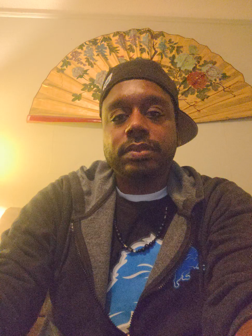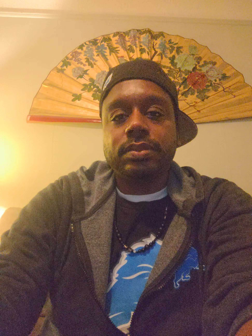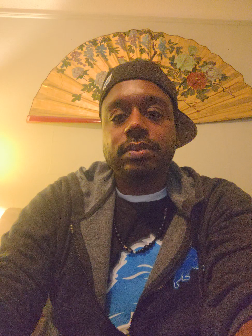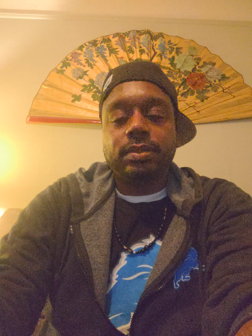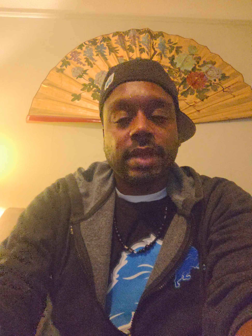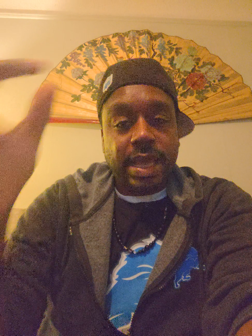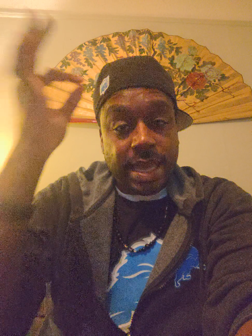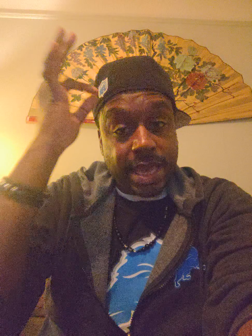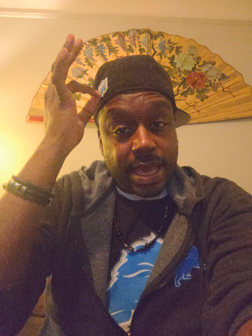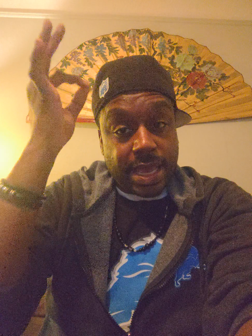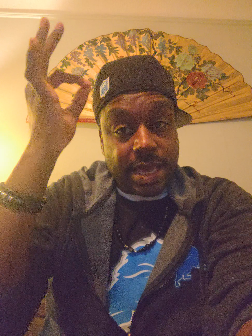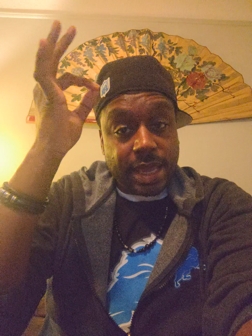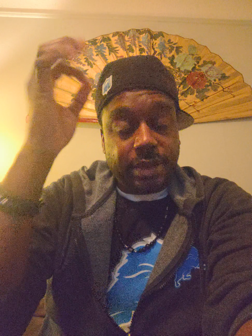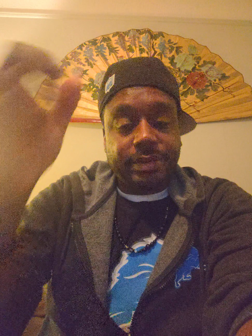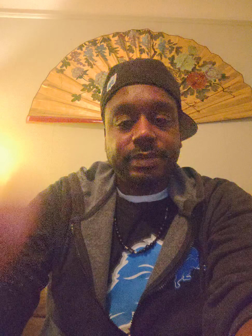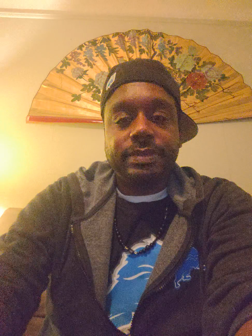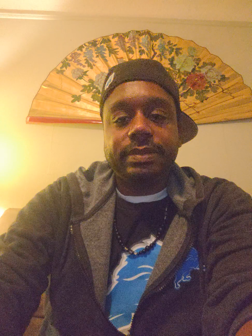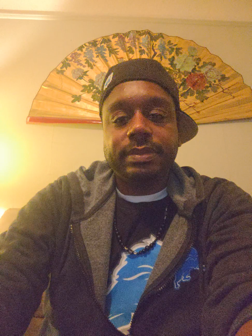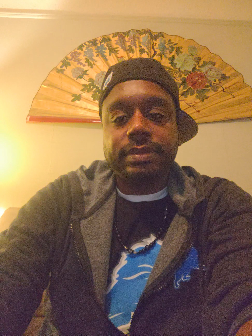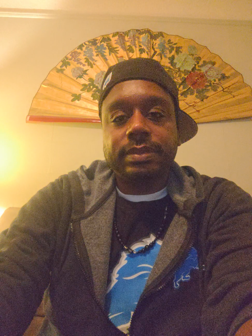hair